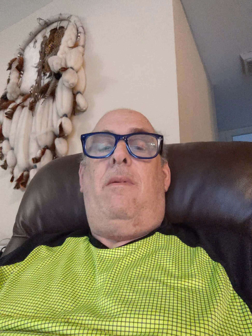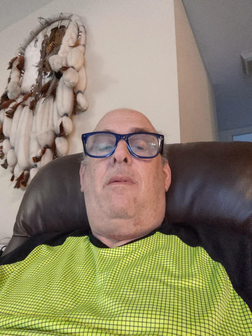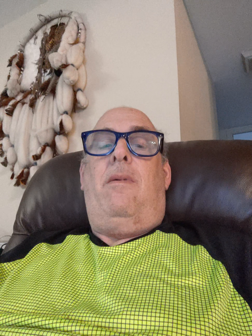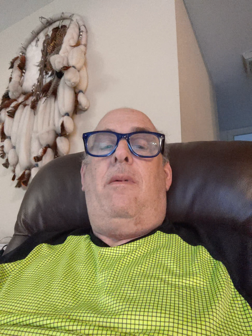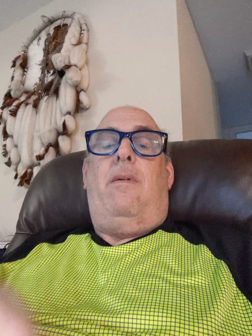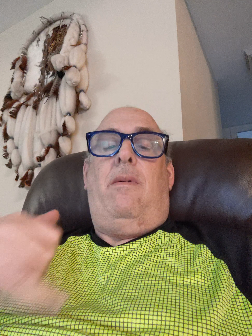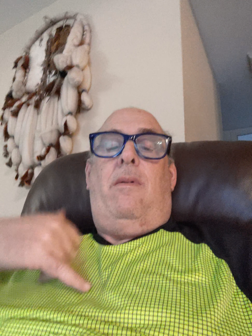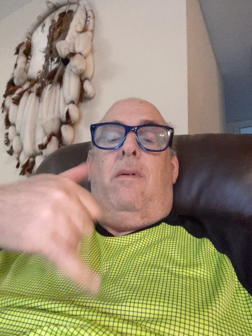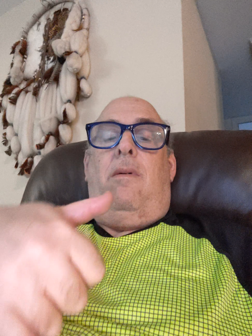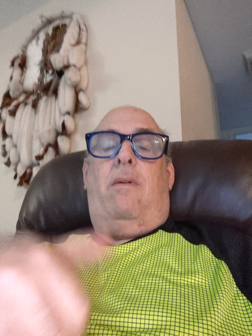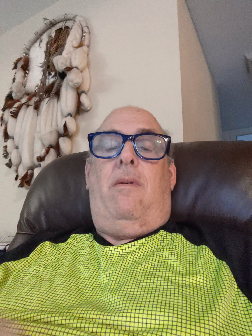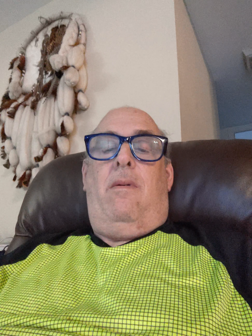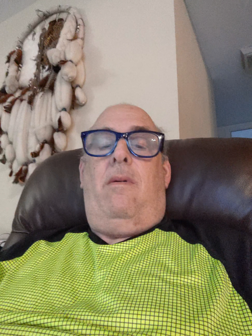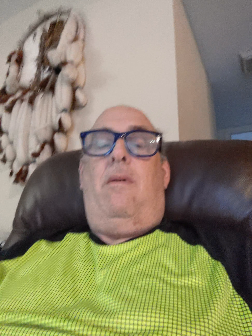jacket